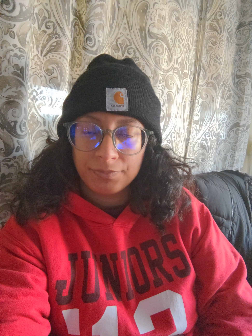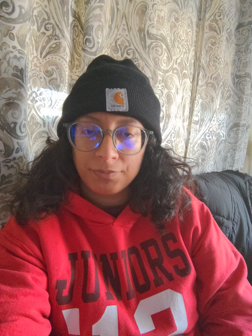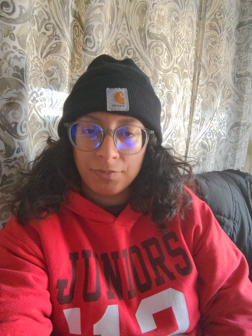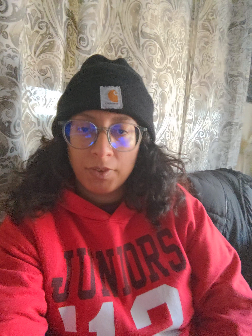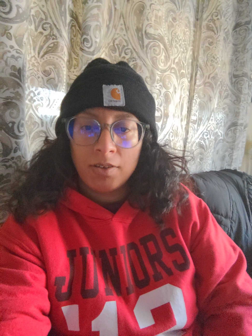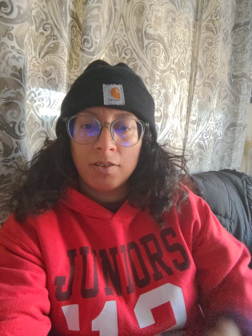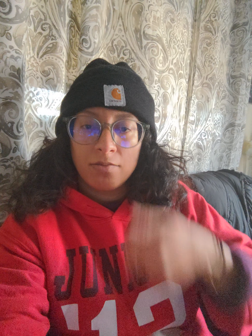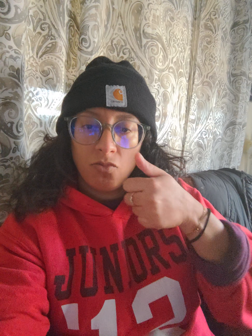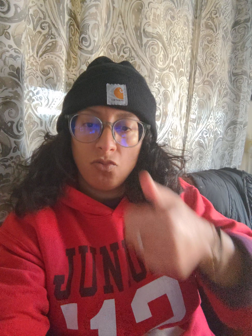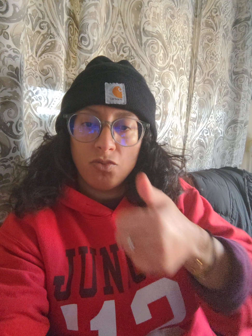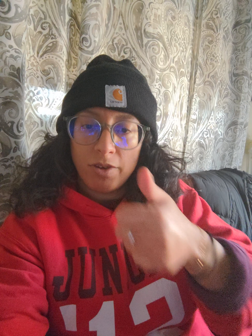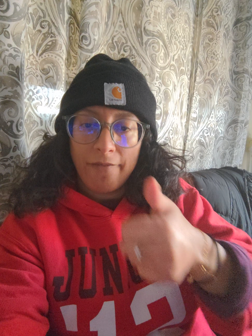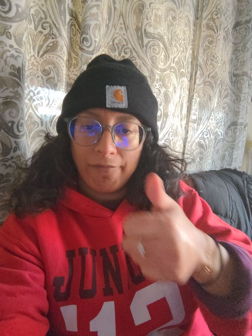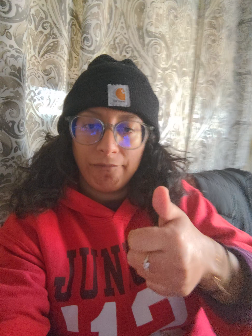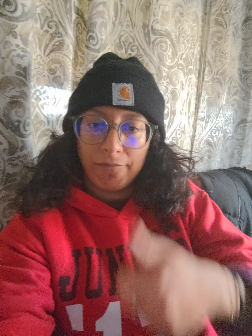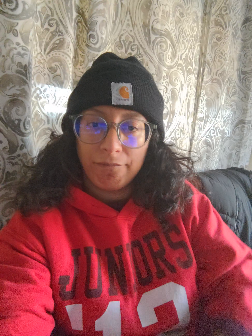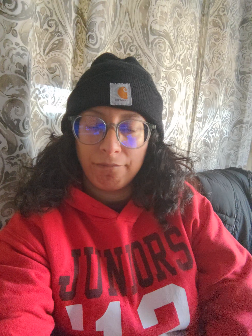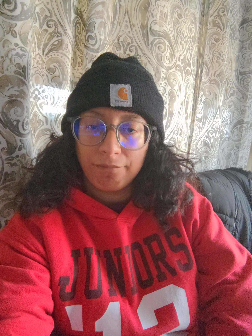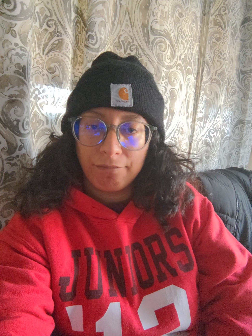yourself